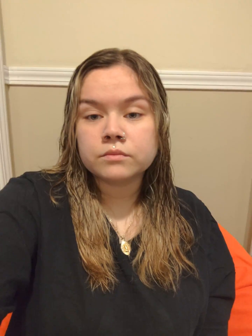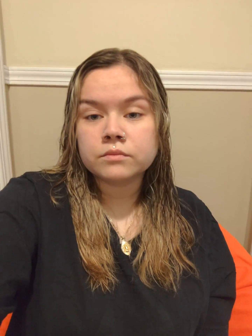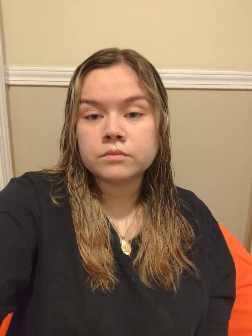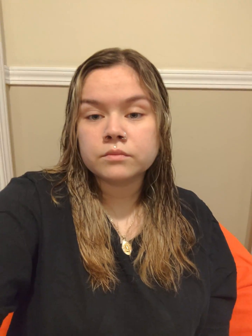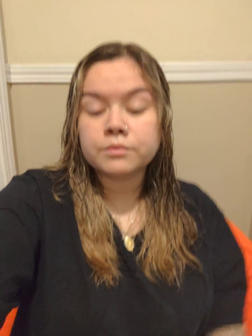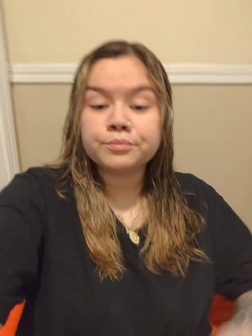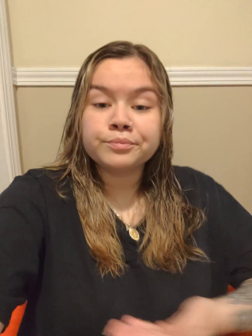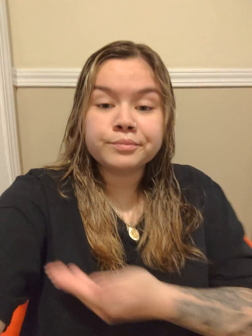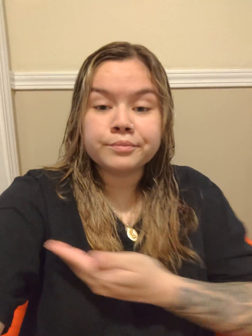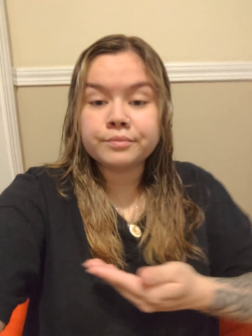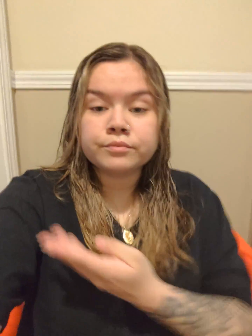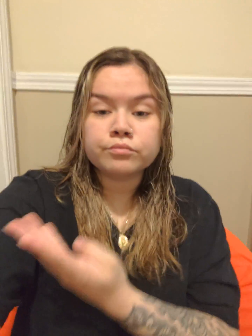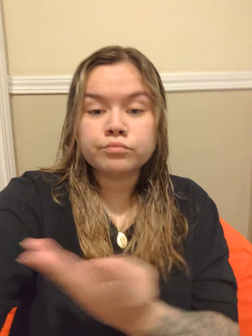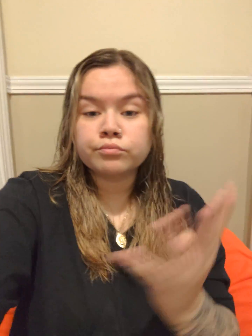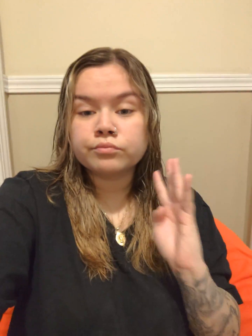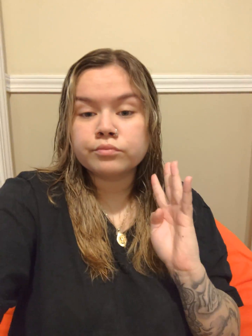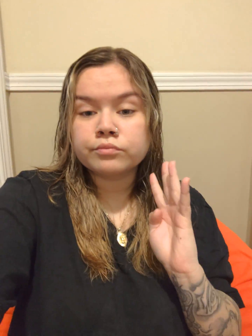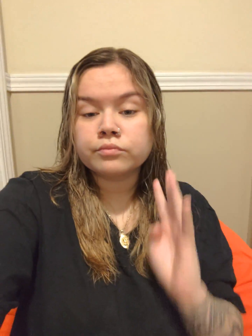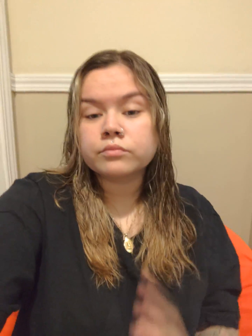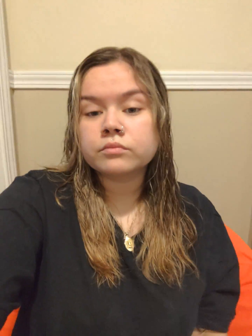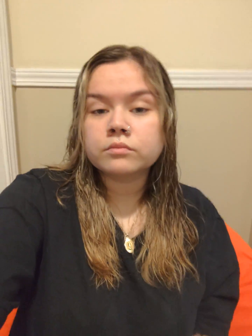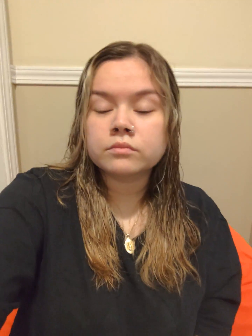crib